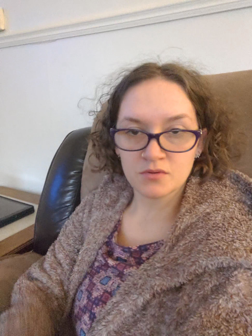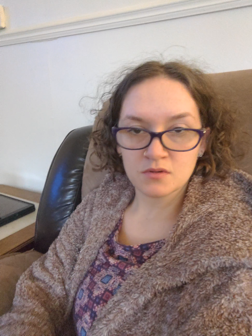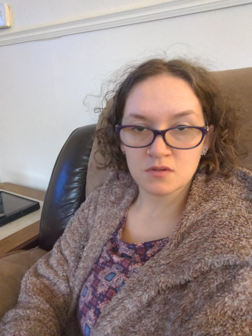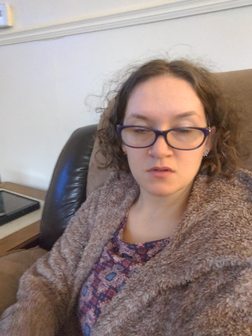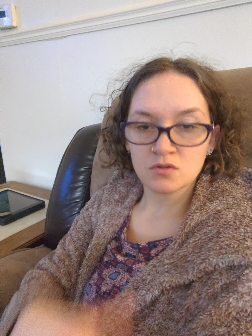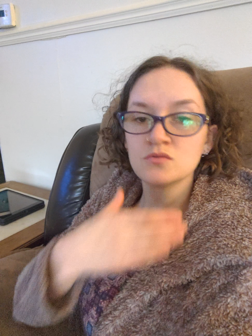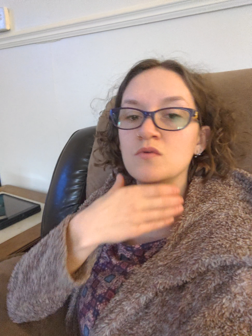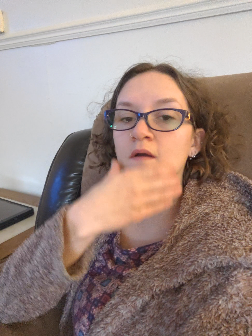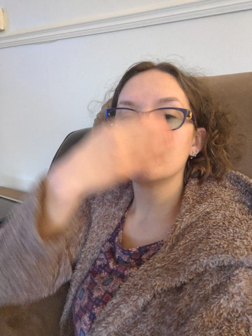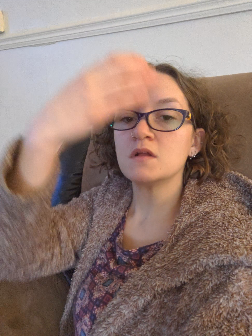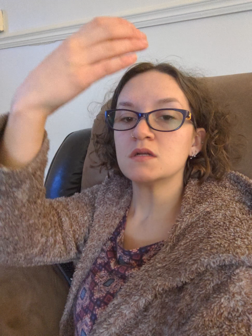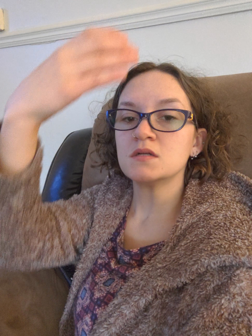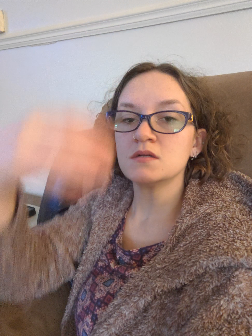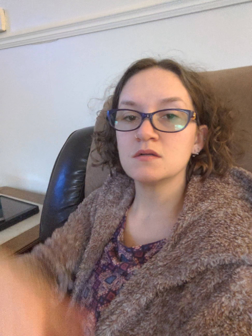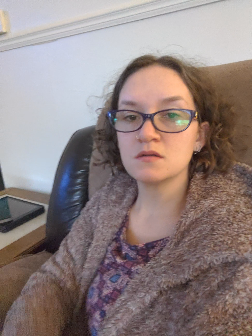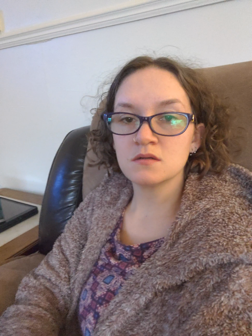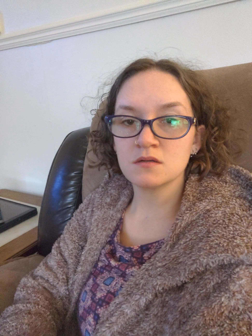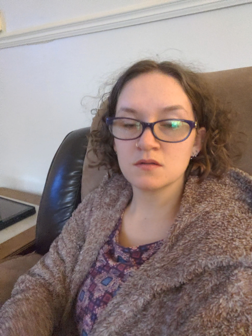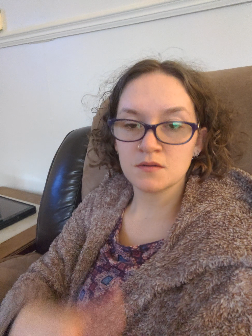giraffe